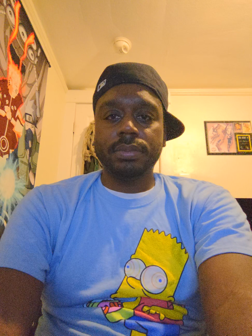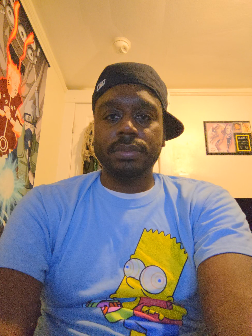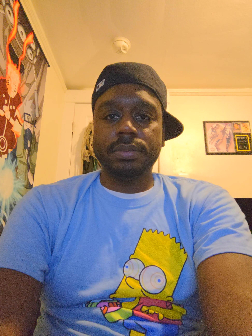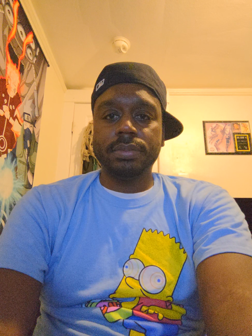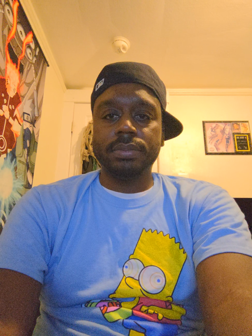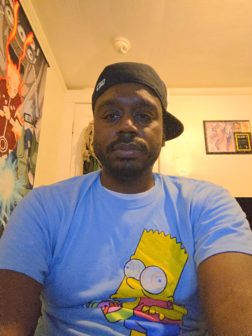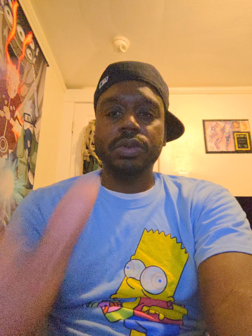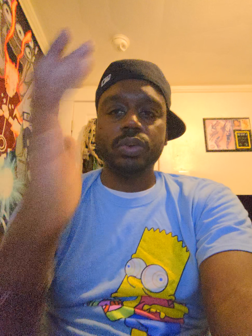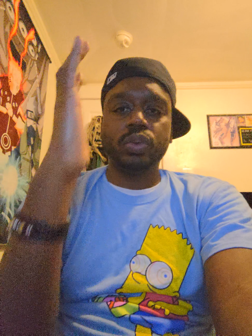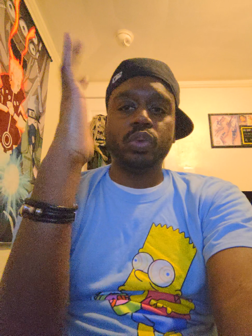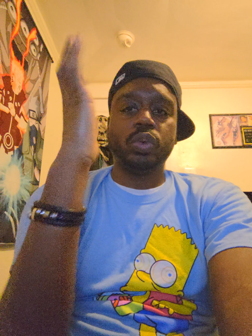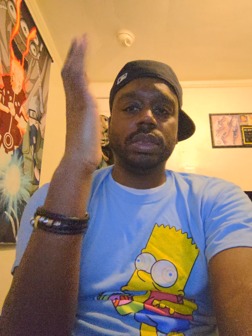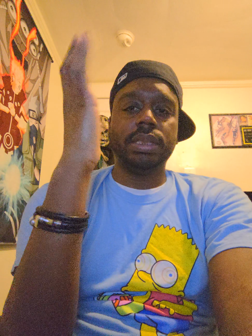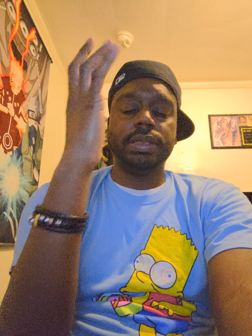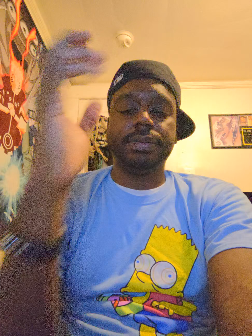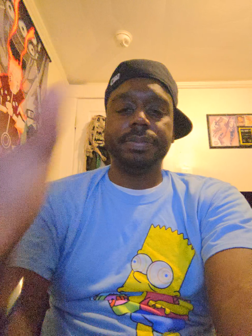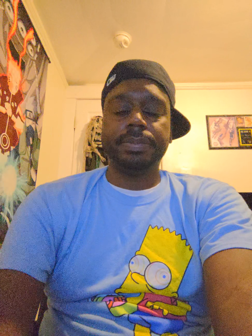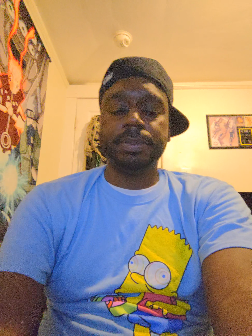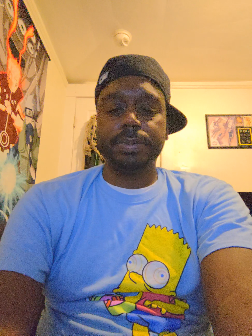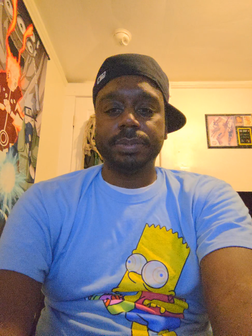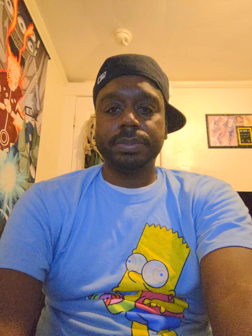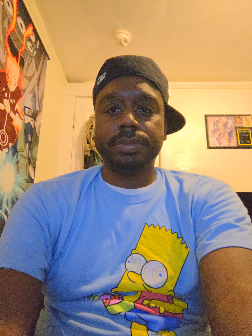tree